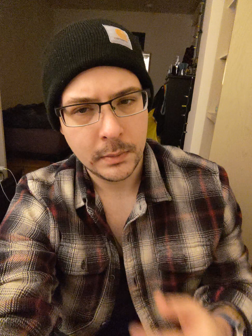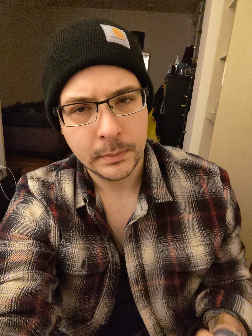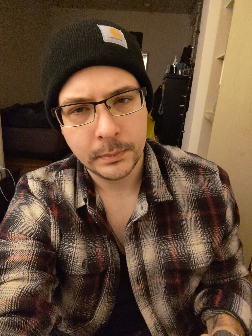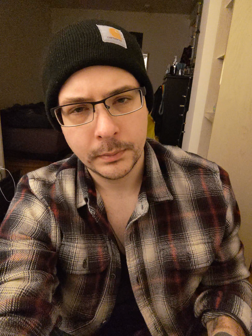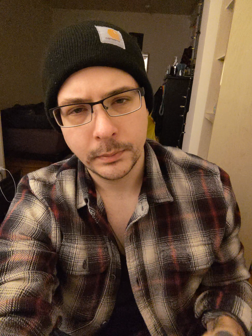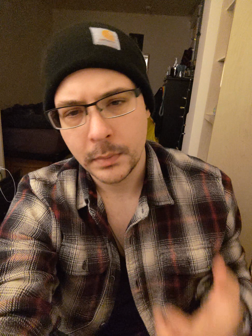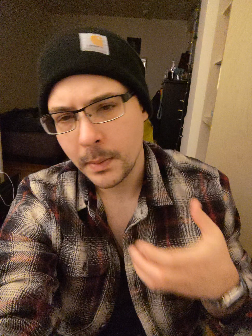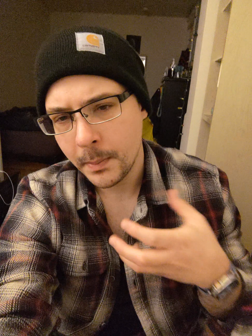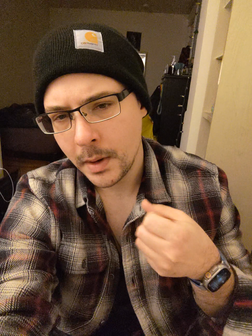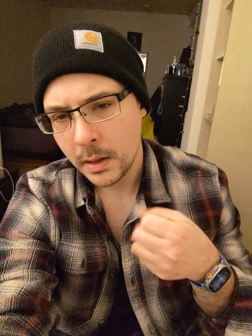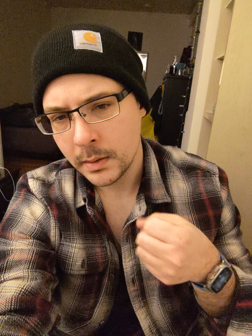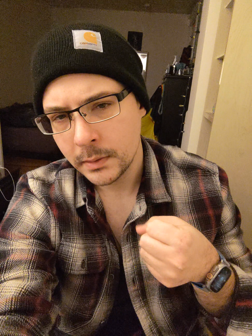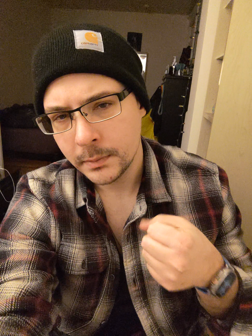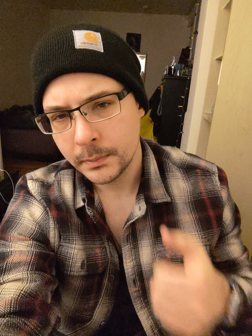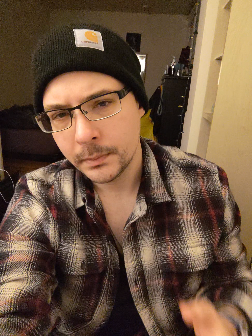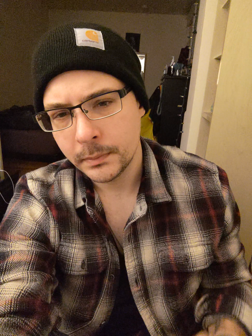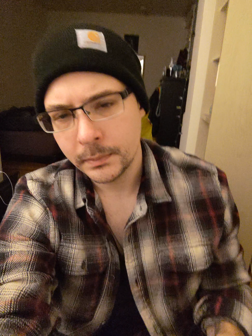milk